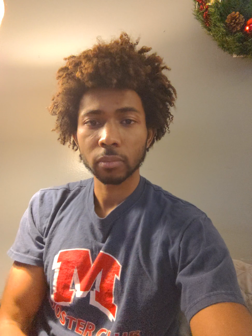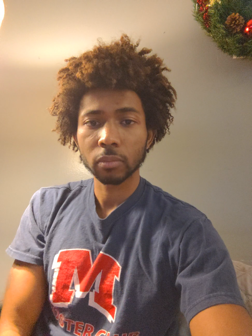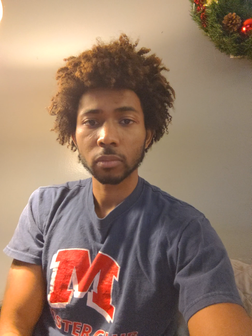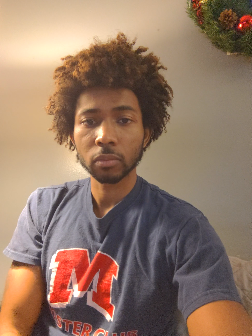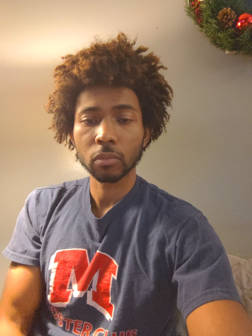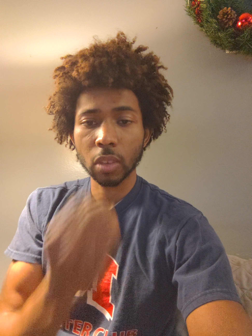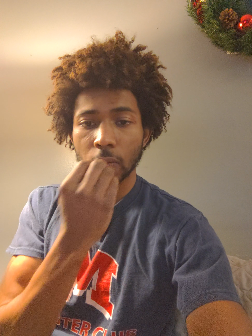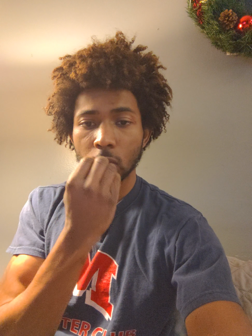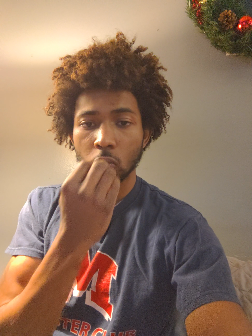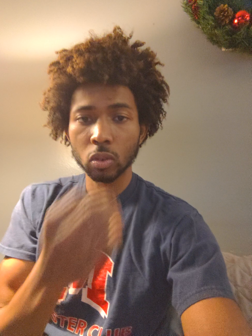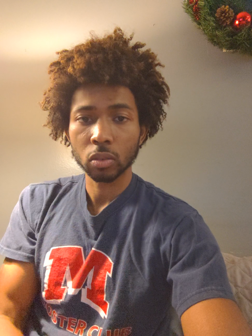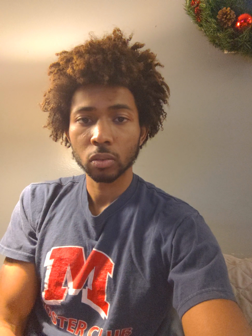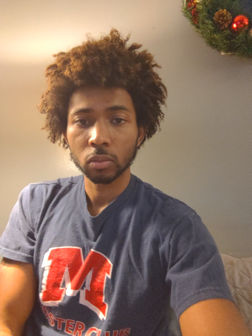food